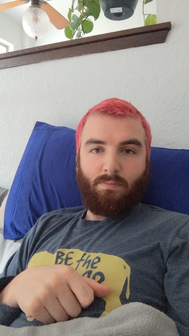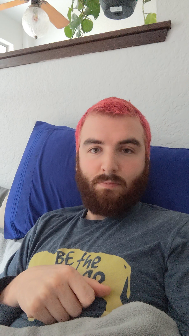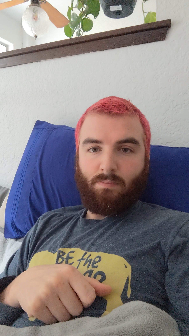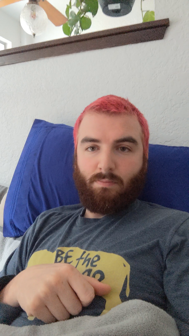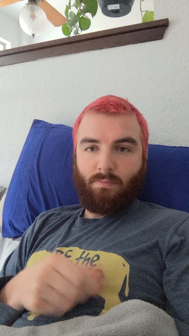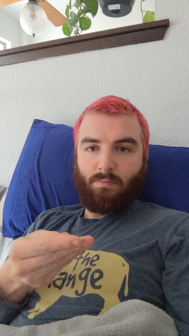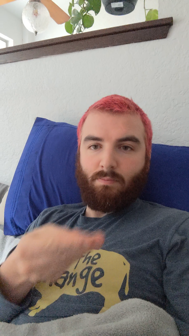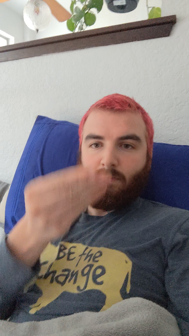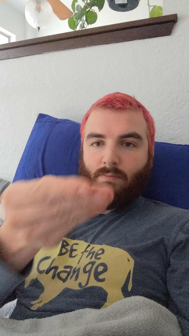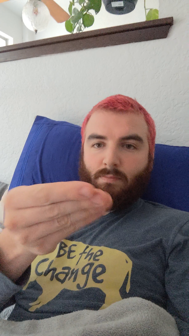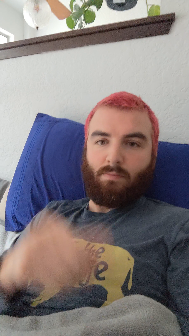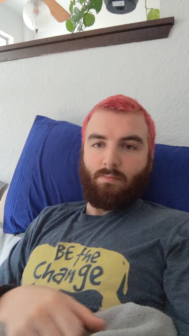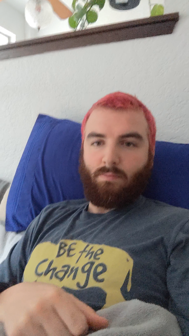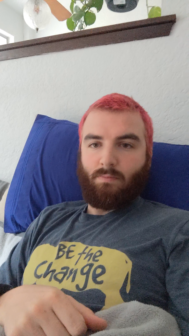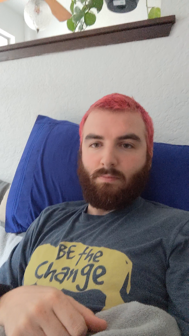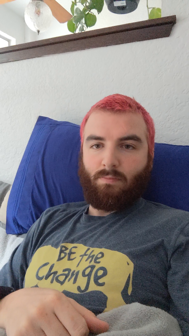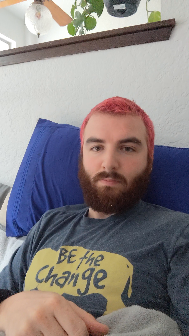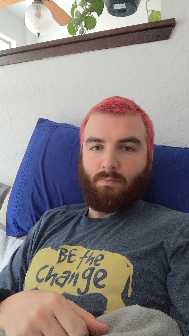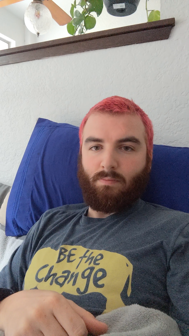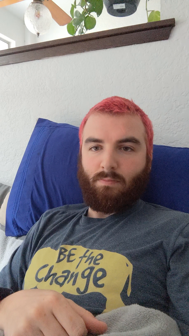buy